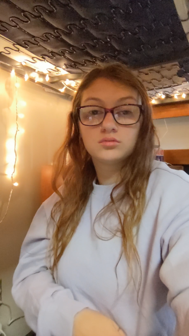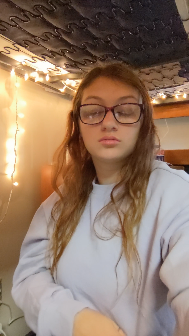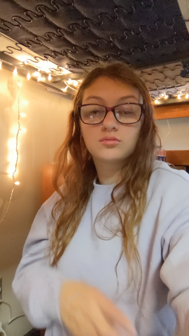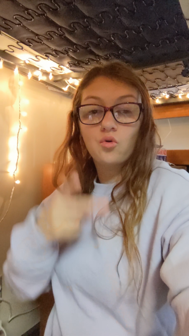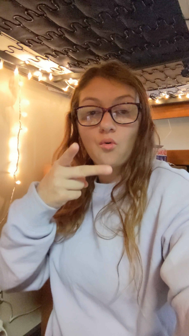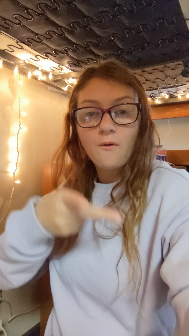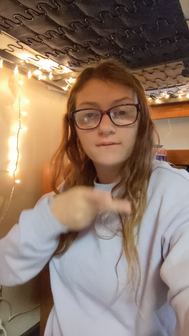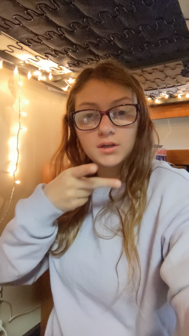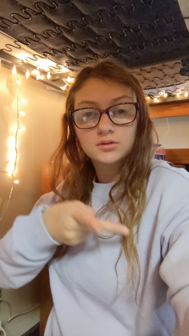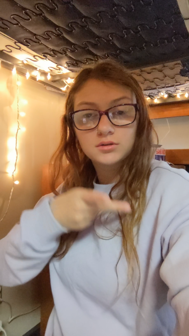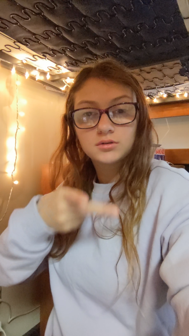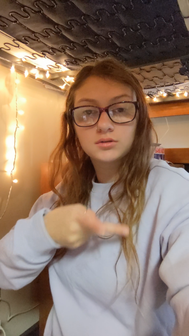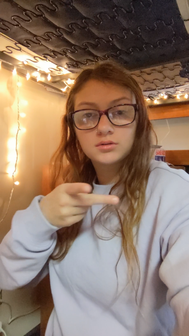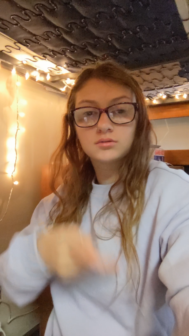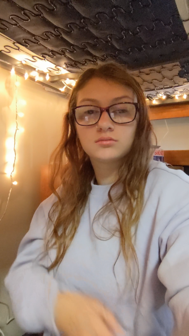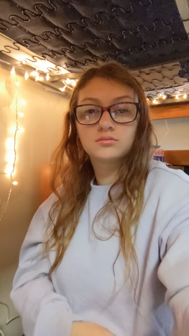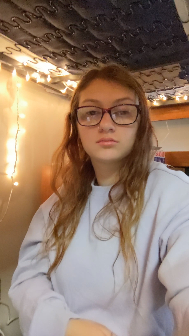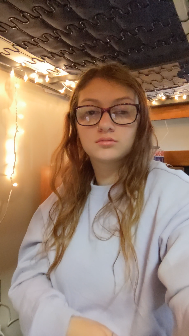careful